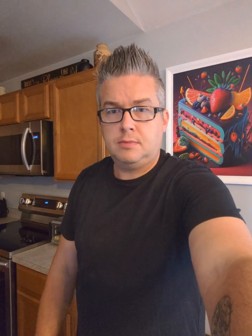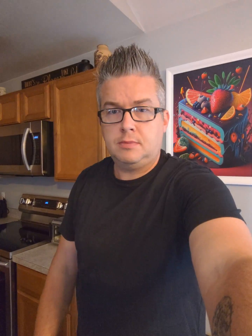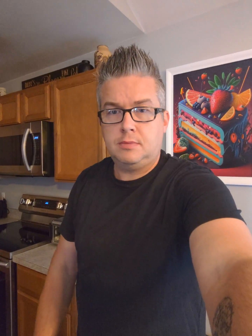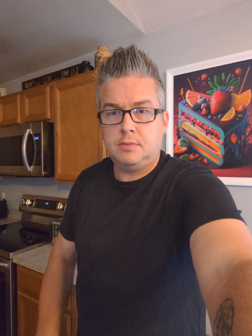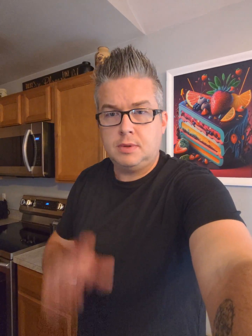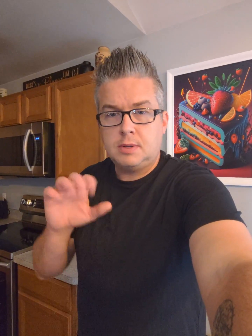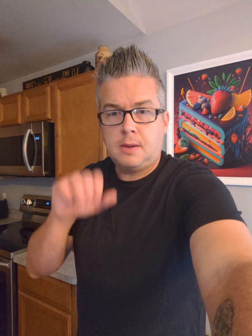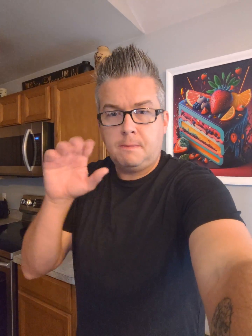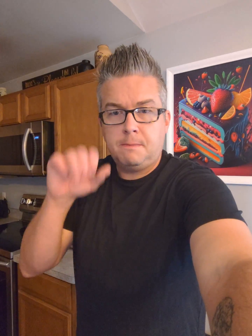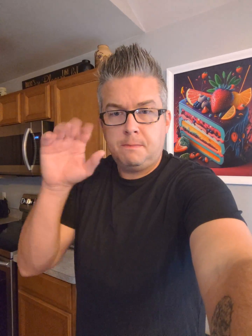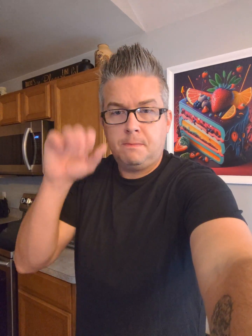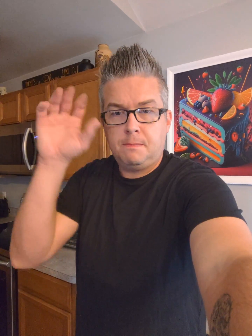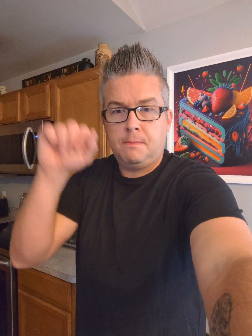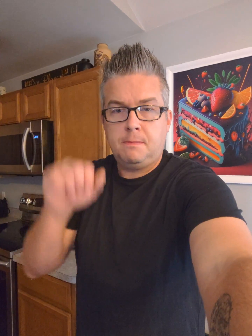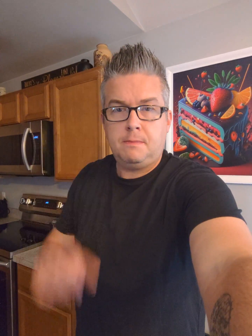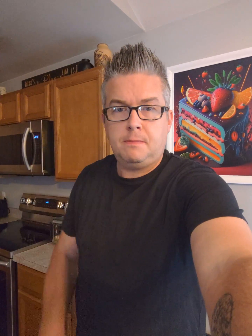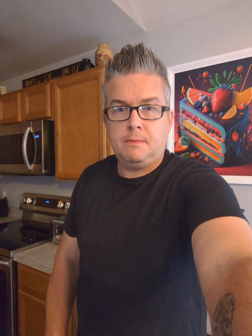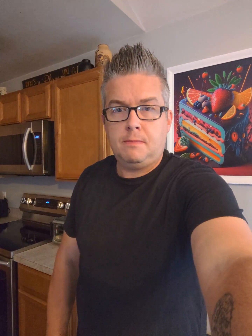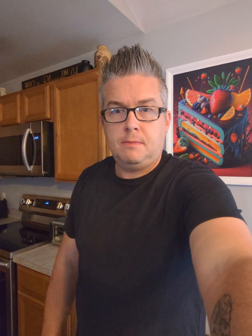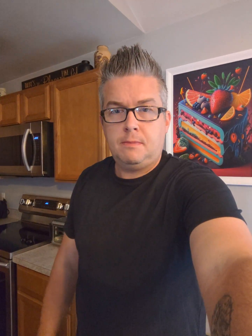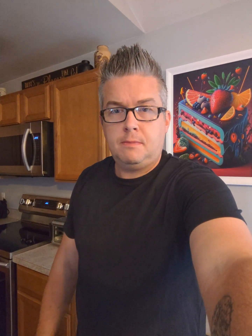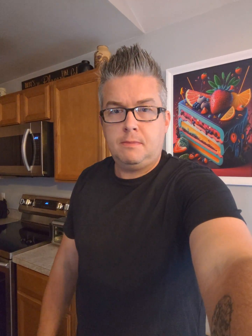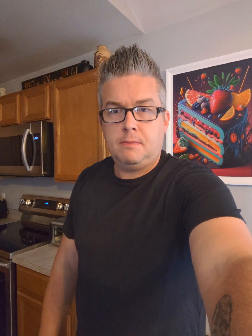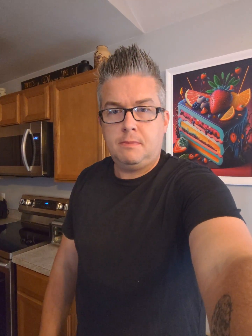climb